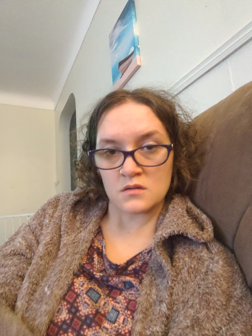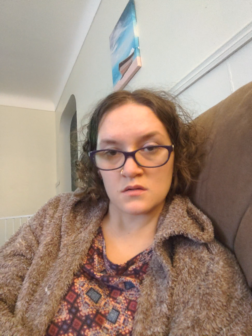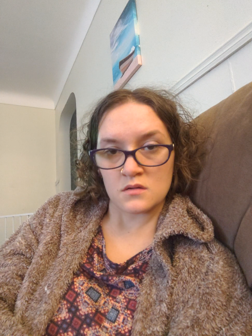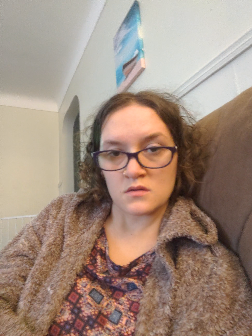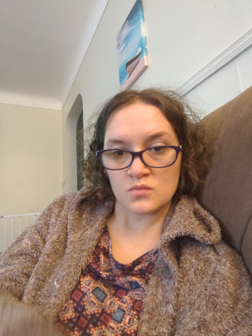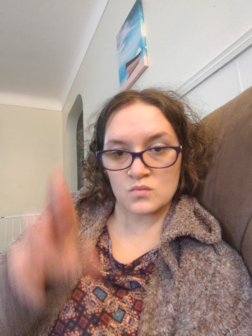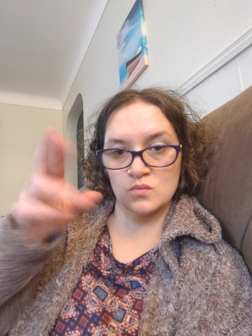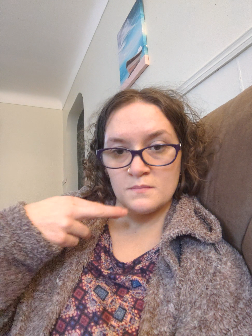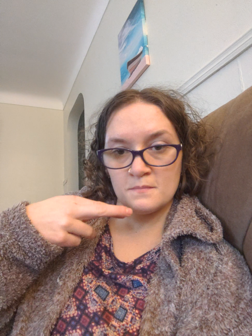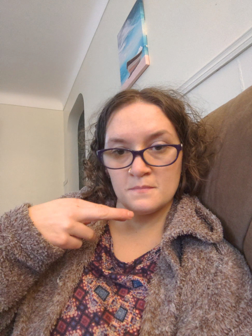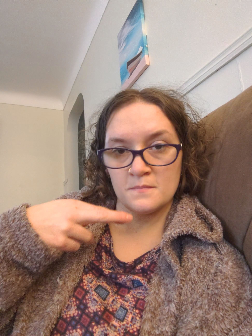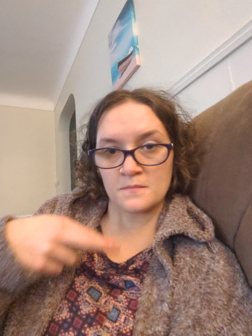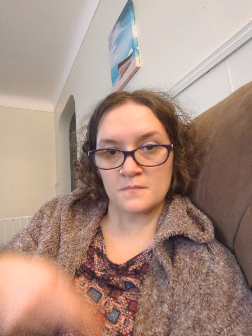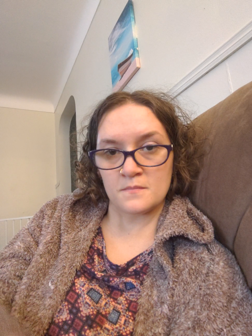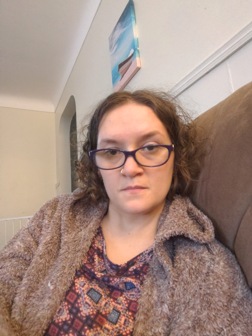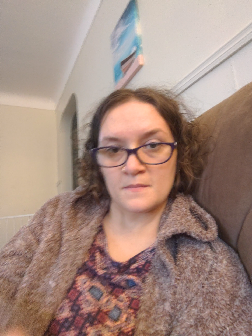room